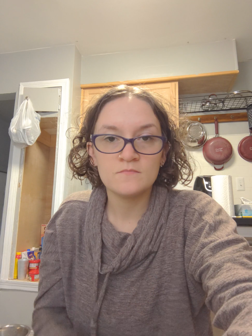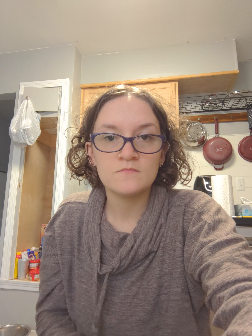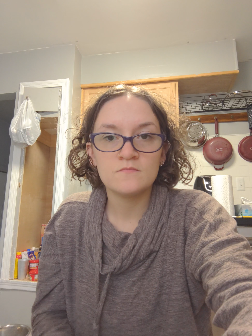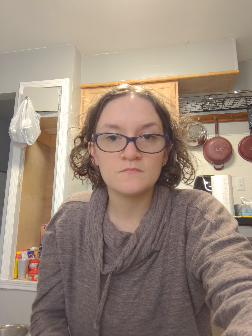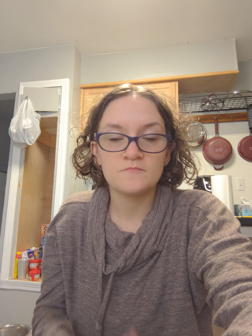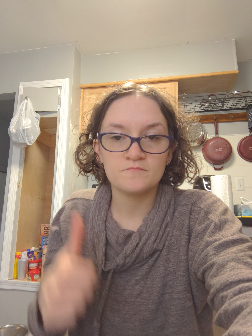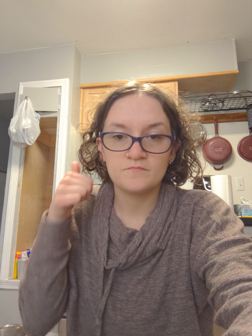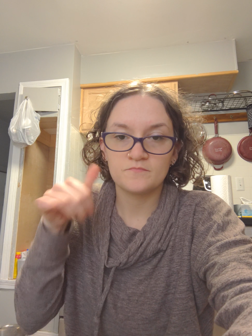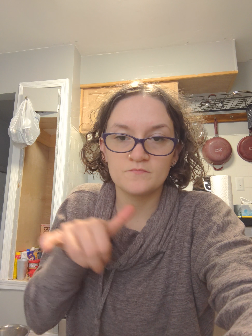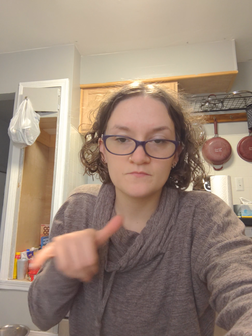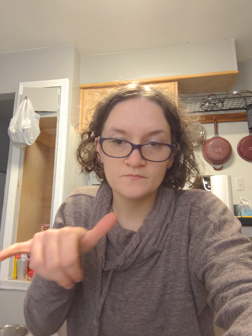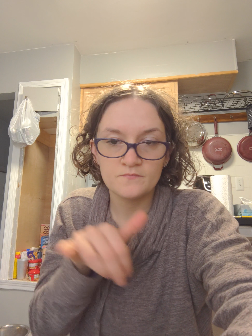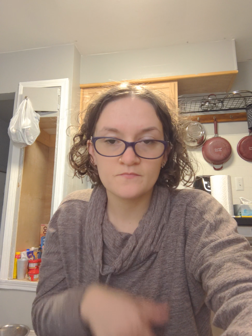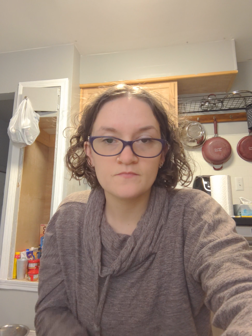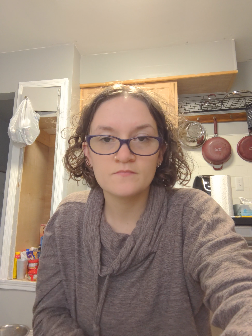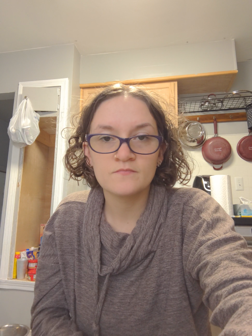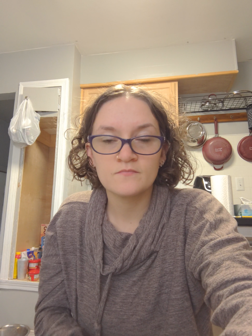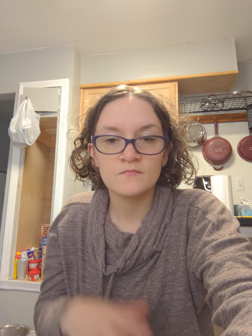backyard